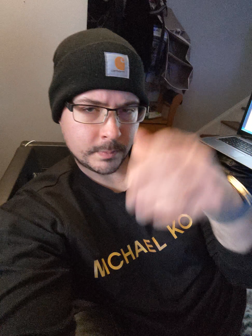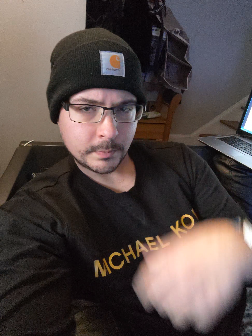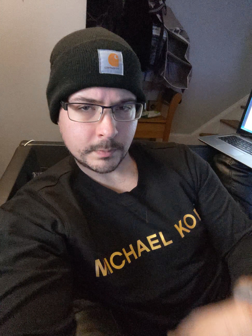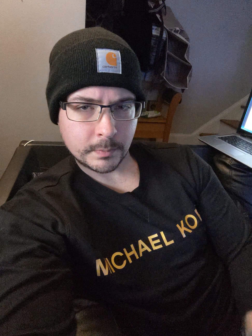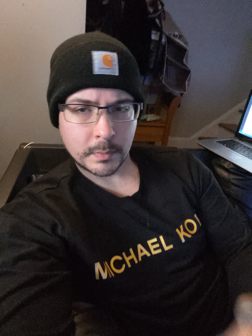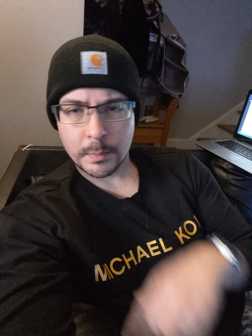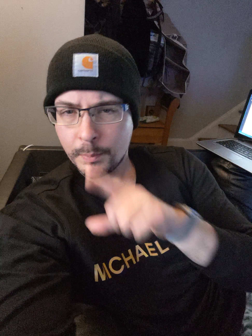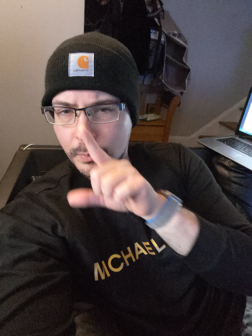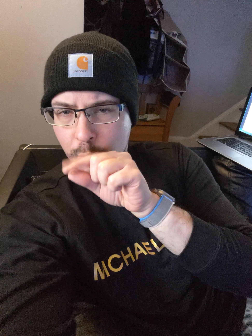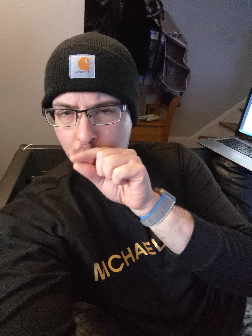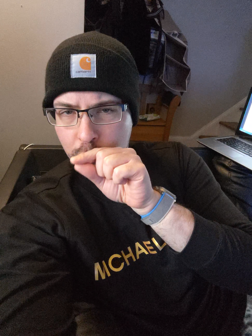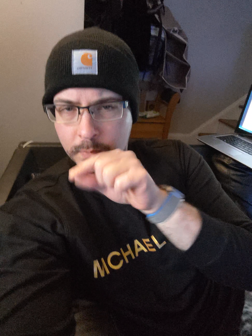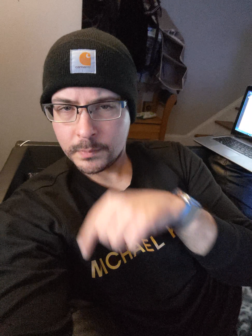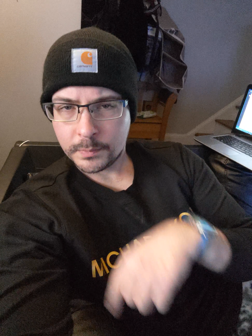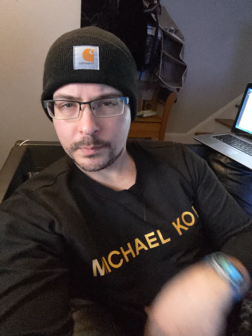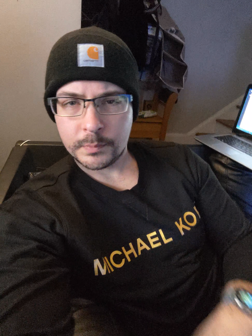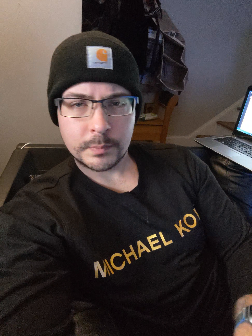bird